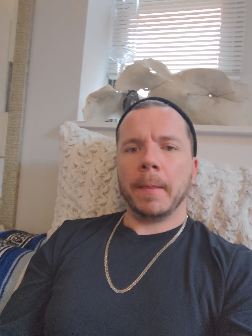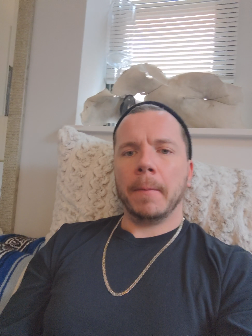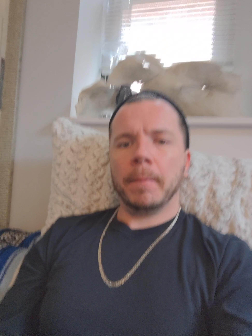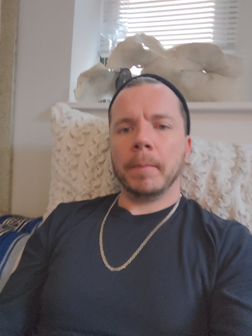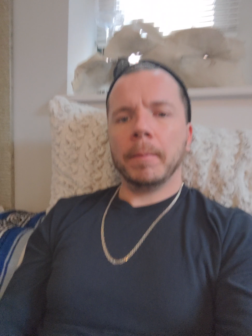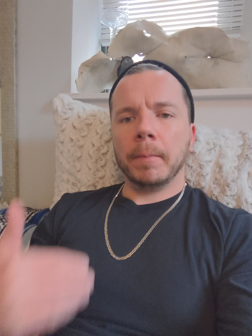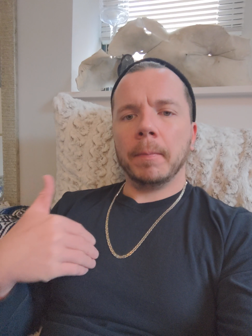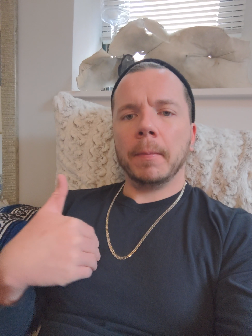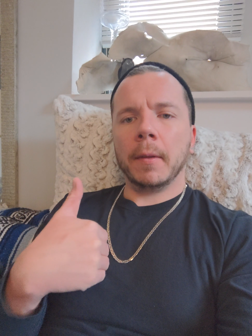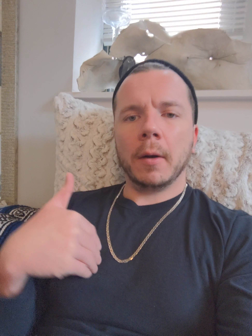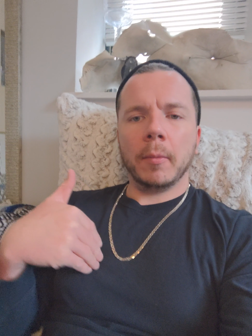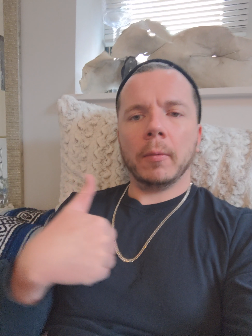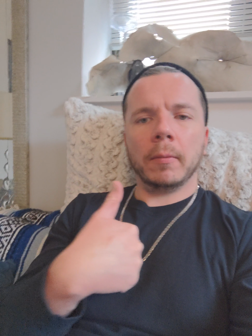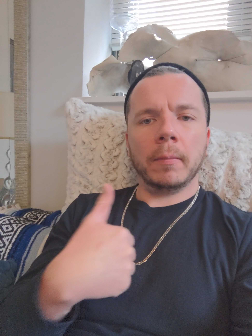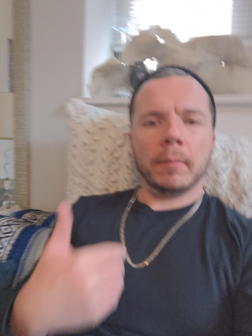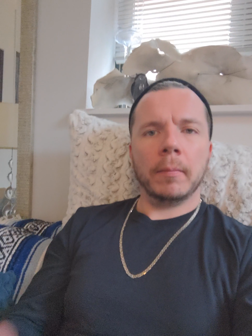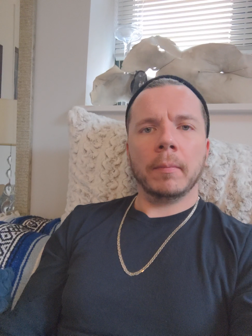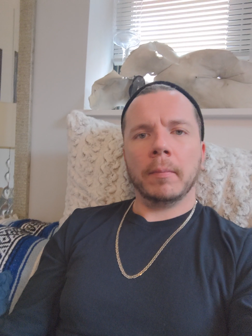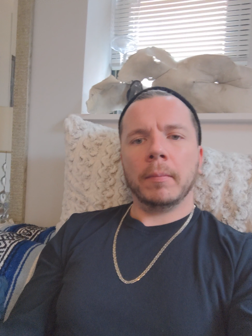animal